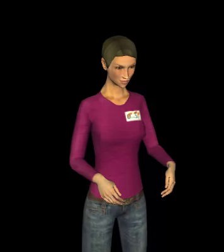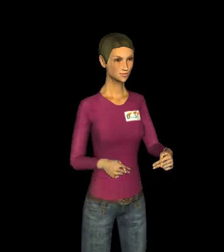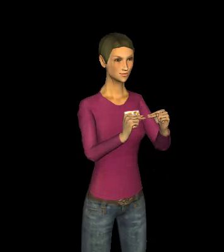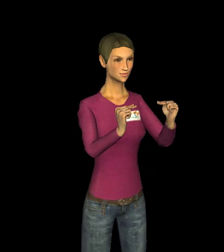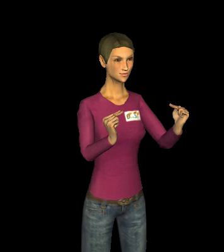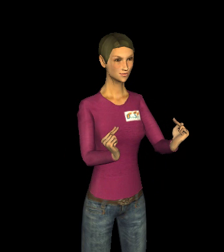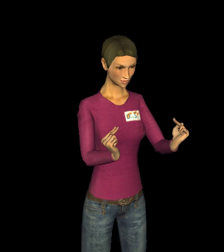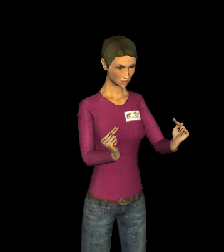جسر